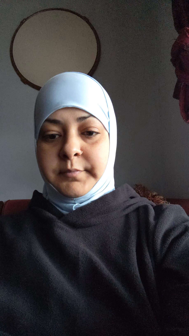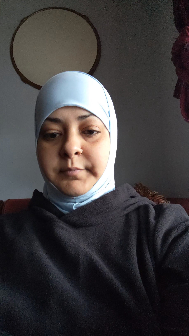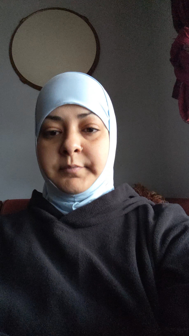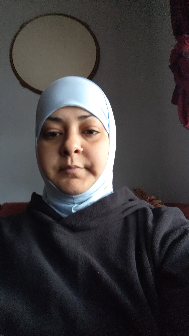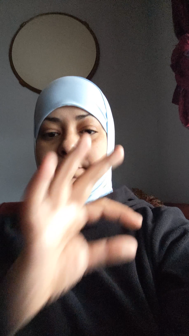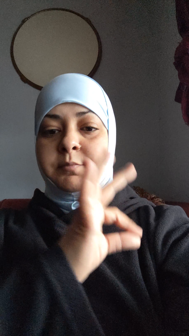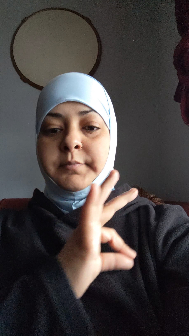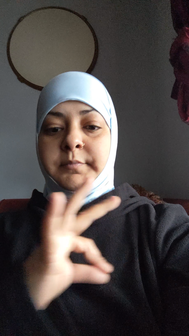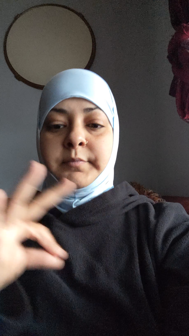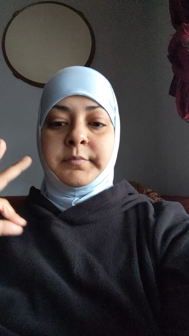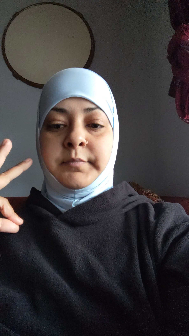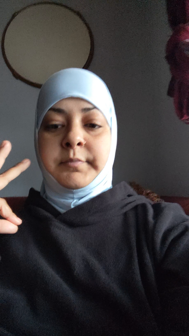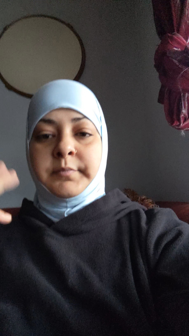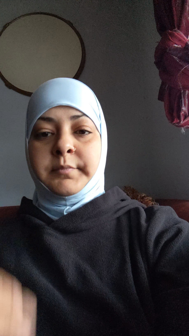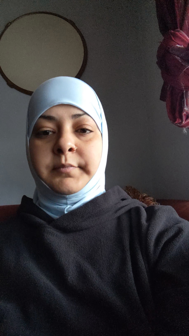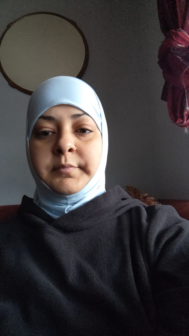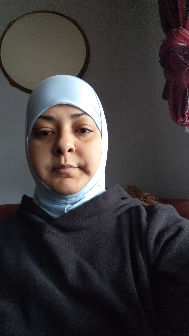beads